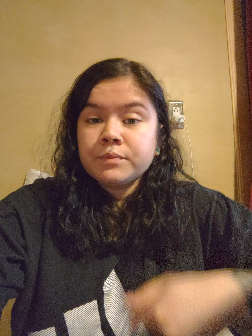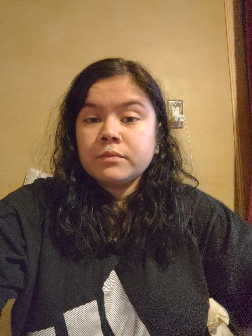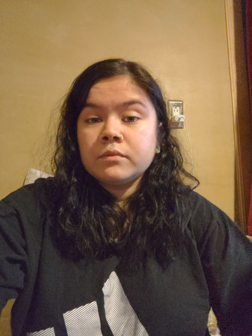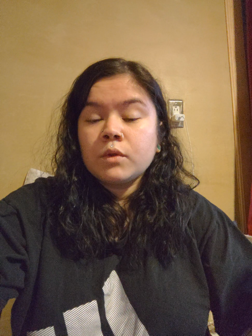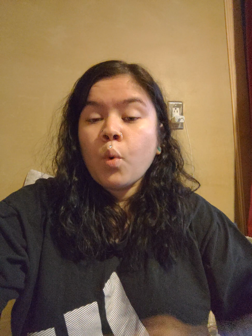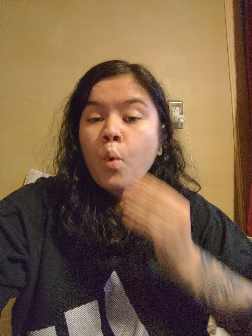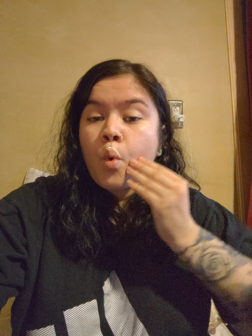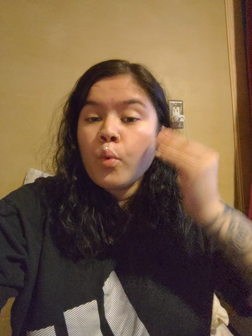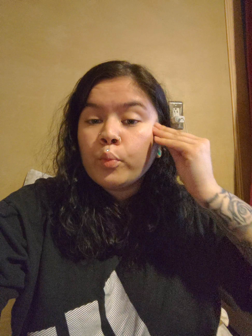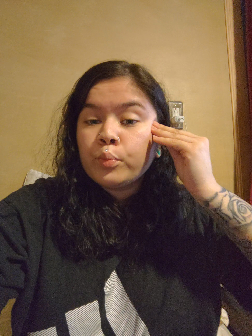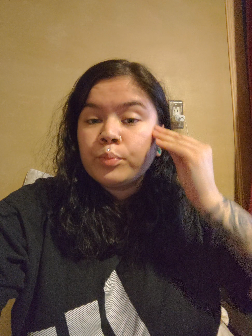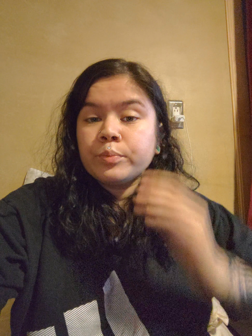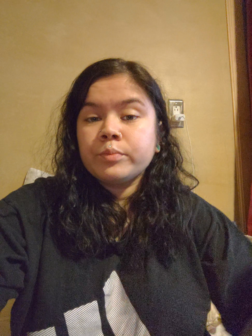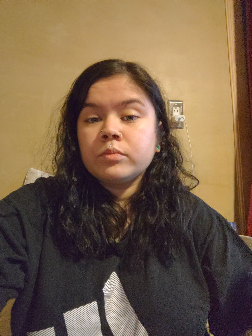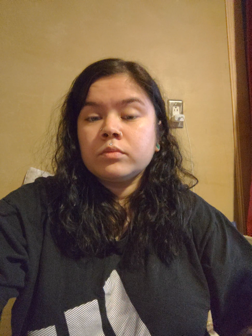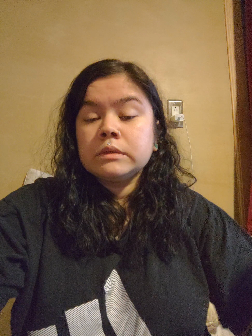home